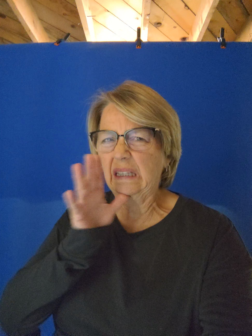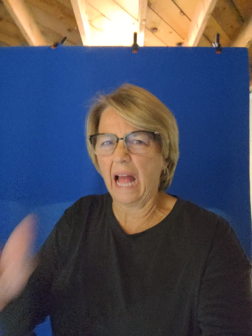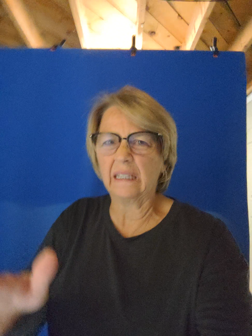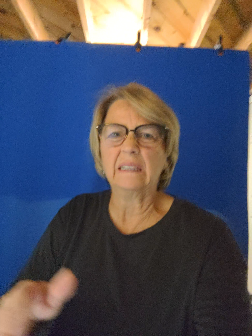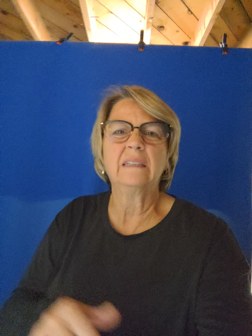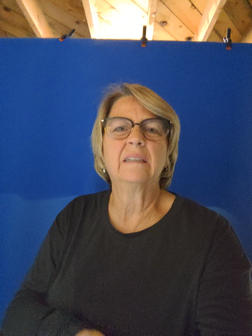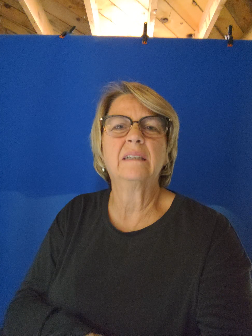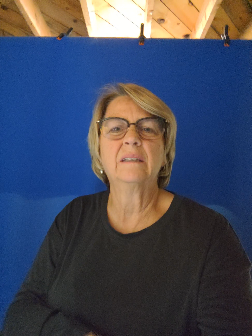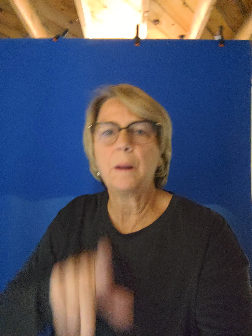yucky